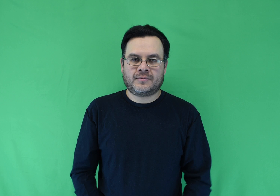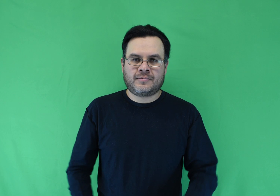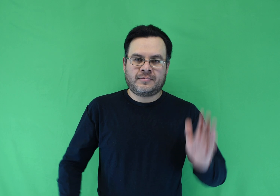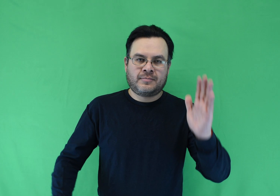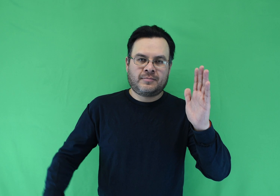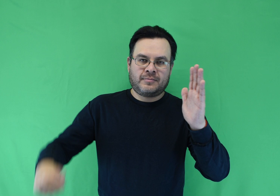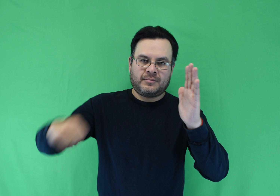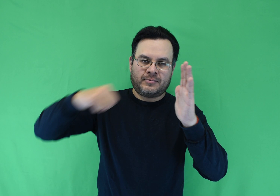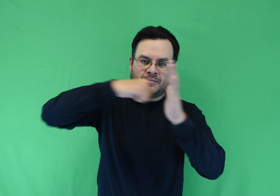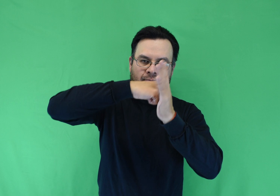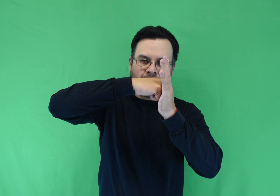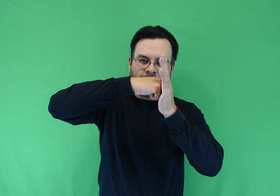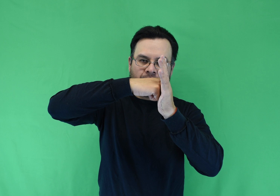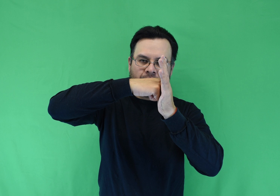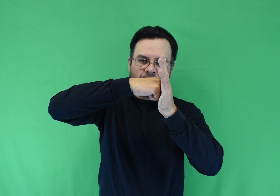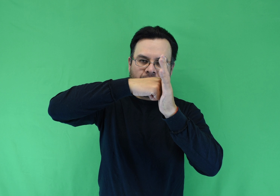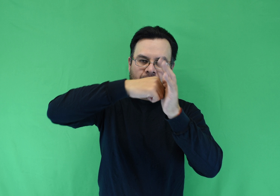golpe